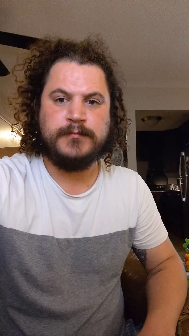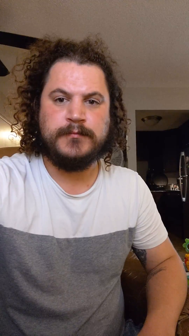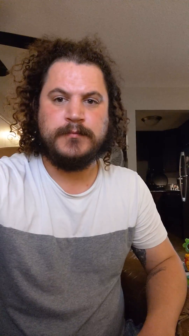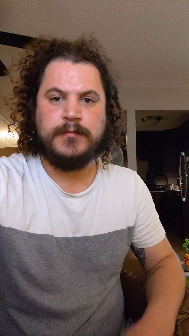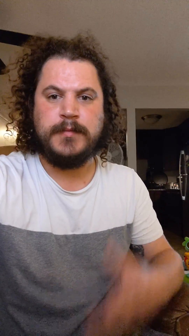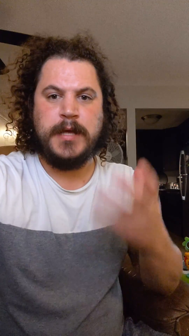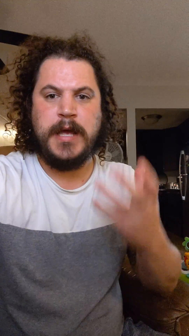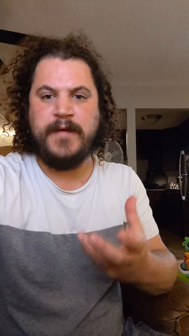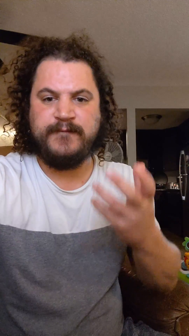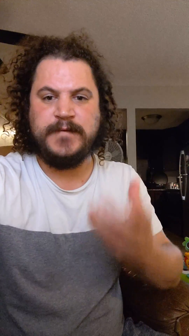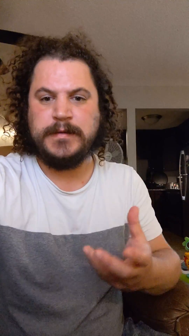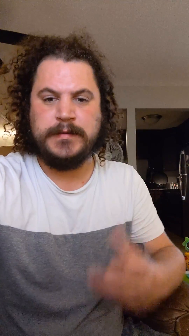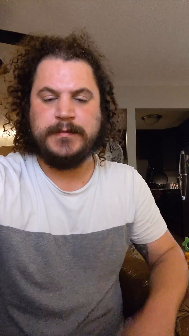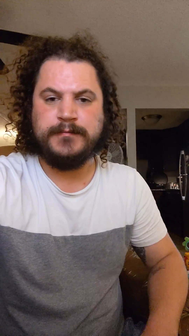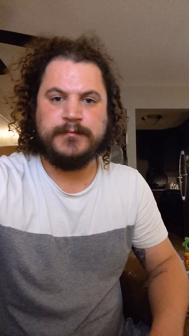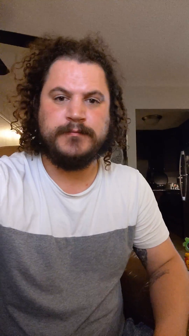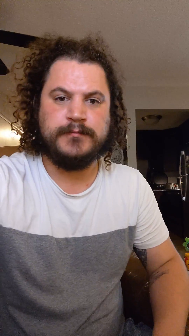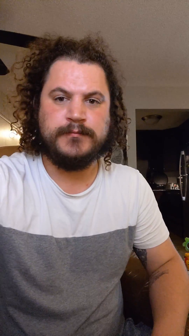heavy